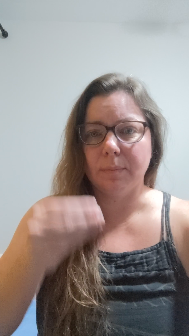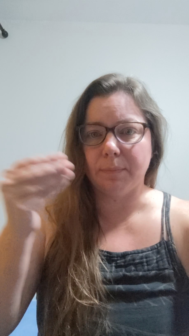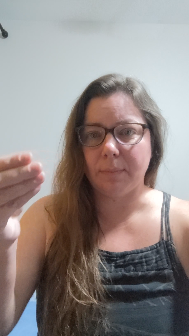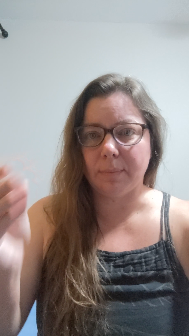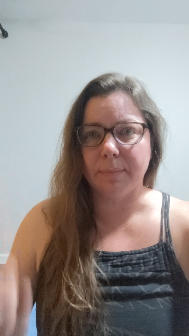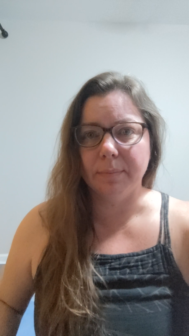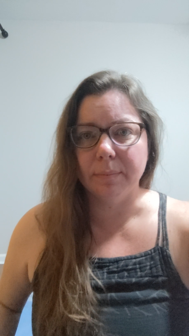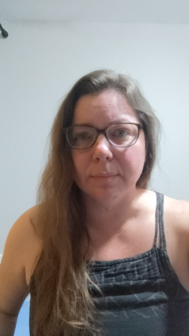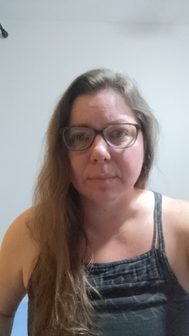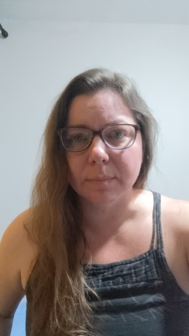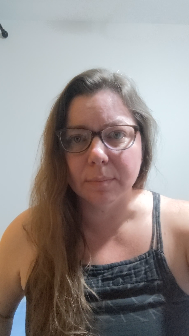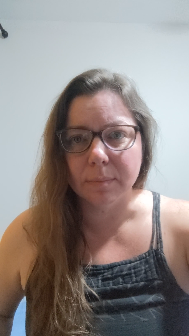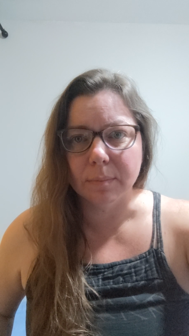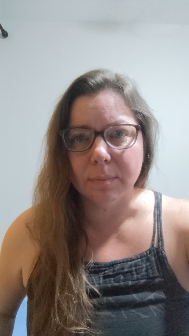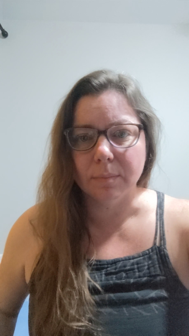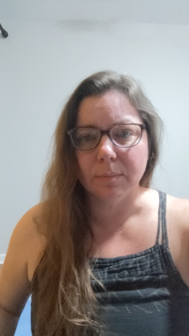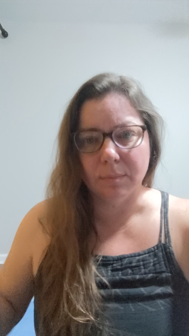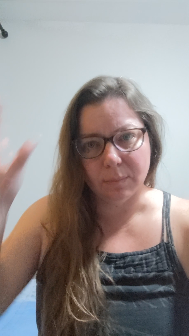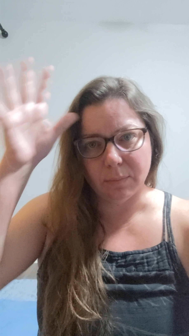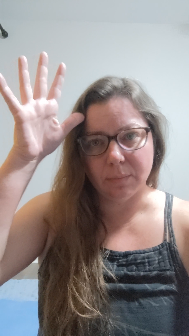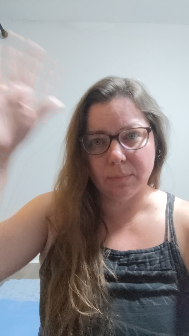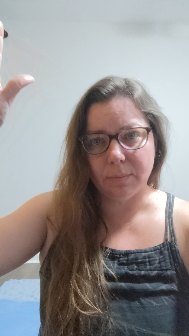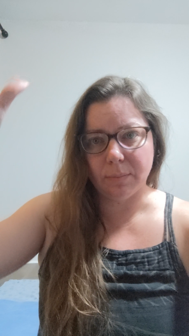deer